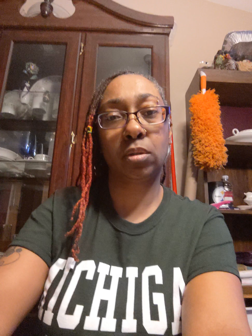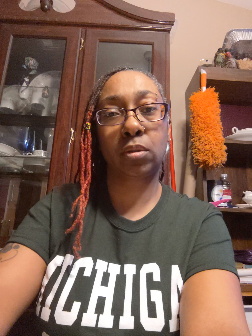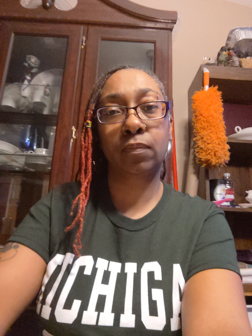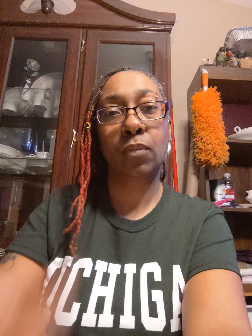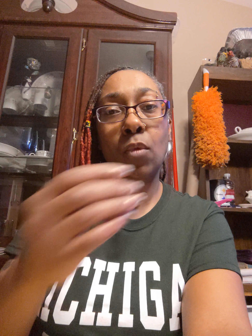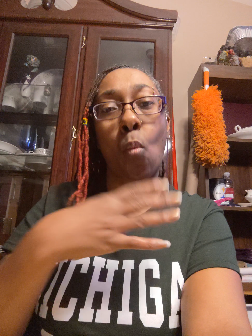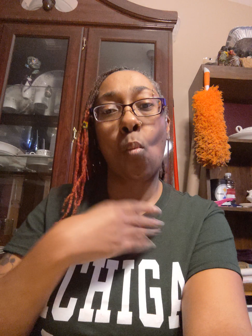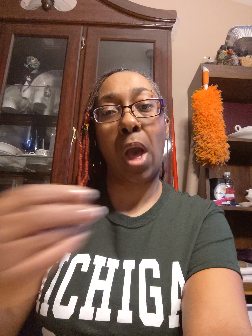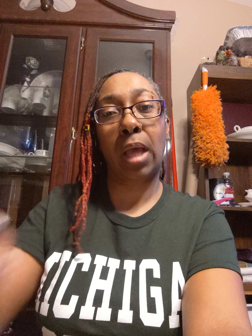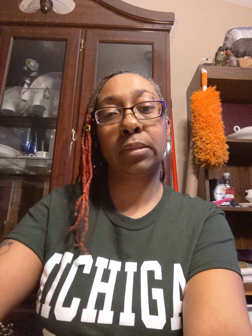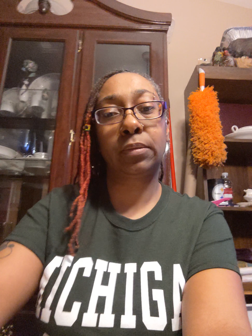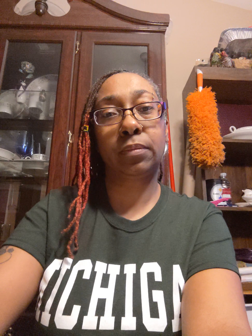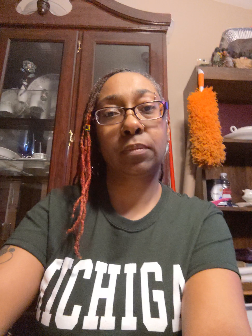white